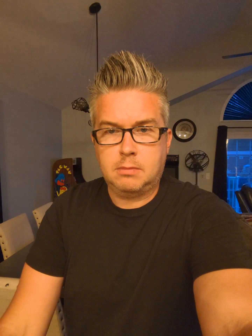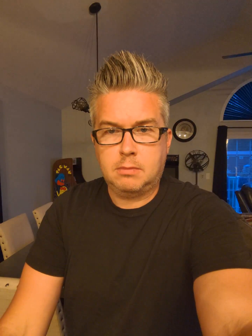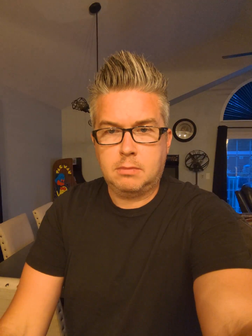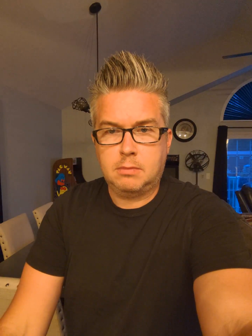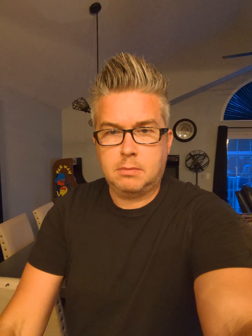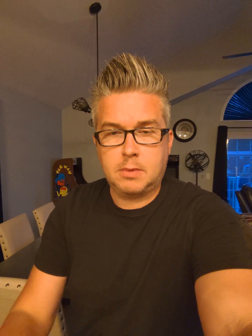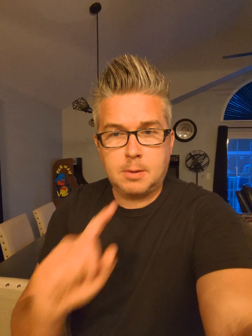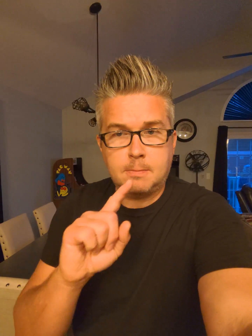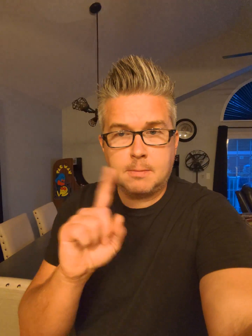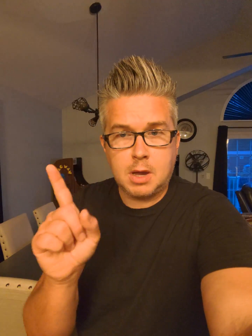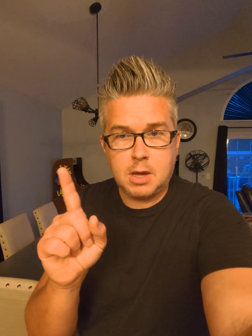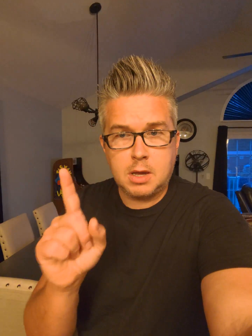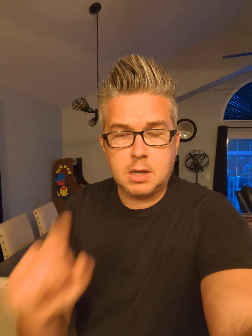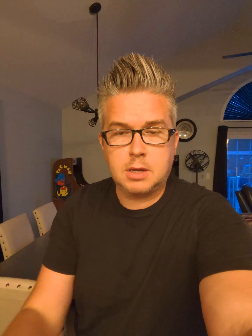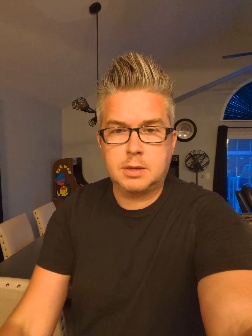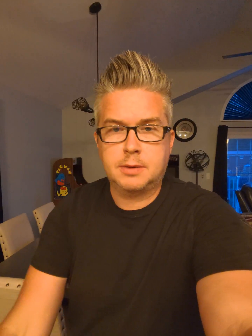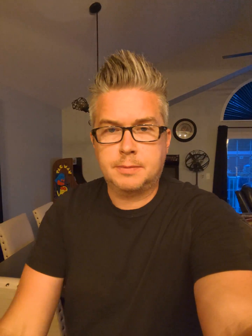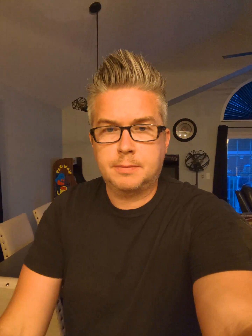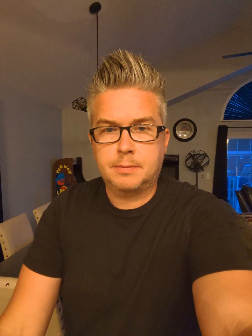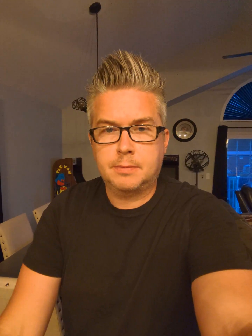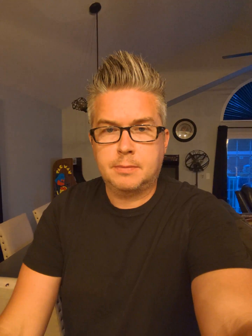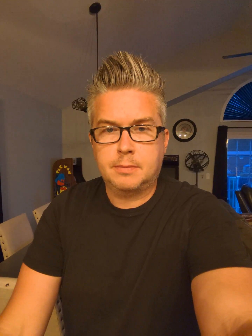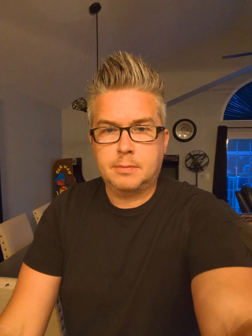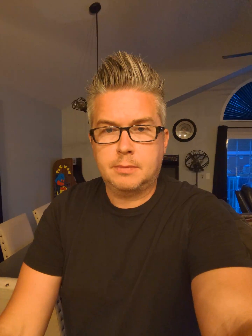but